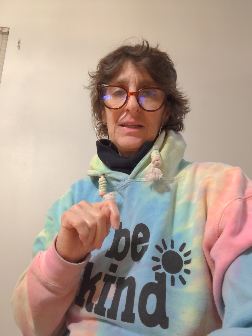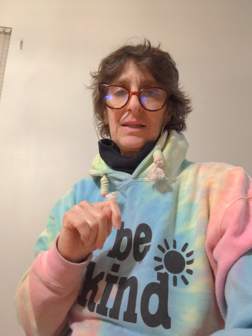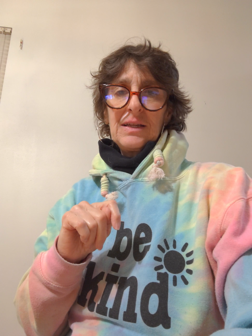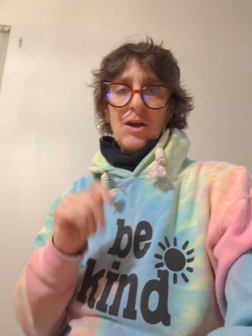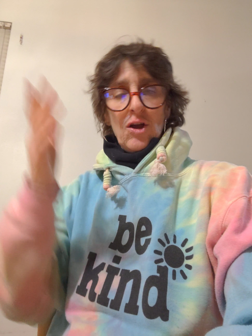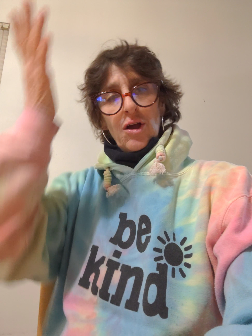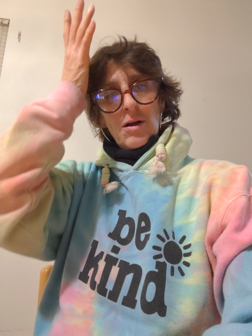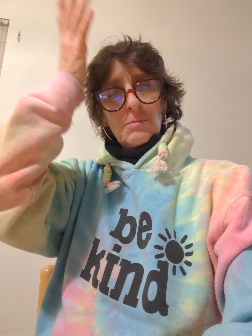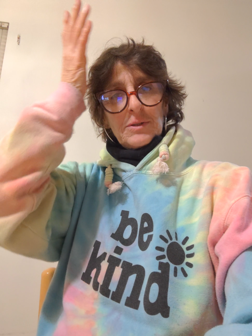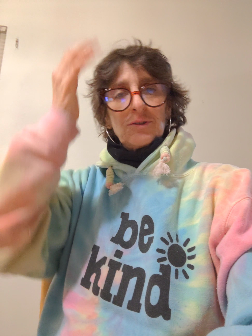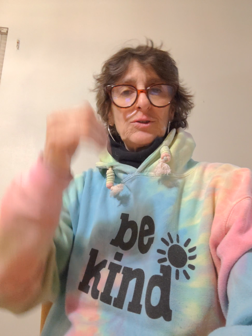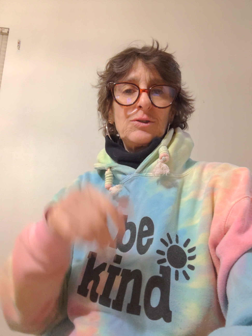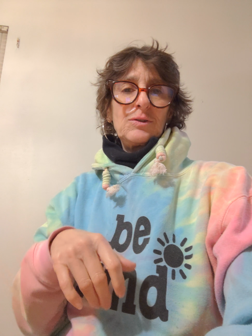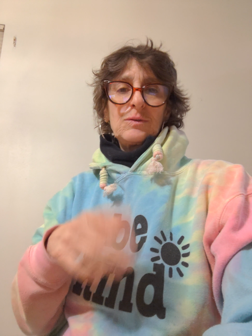garbage